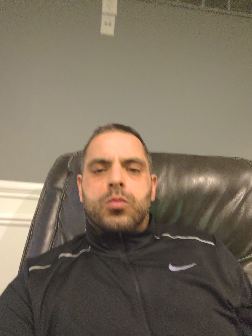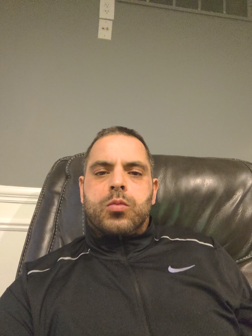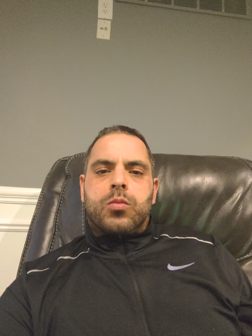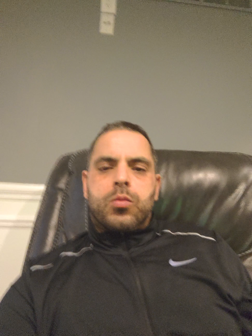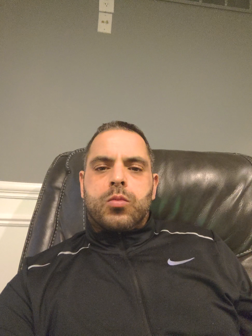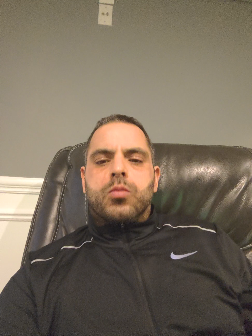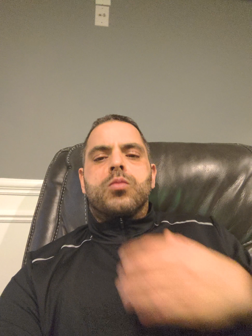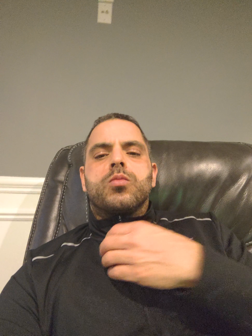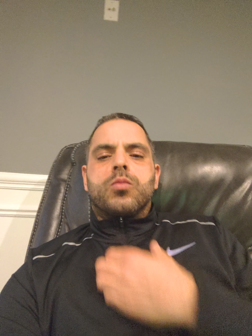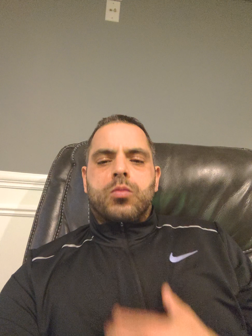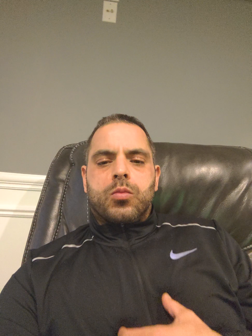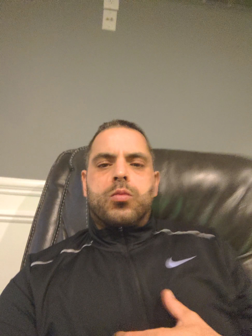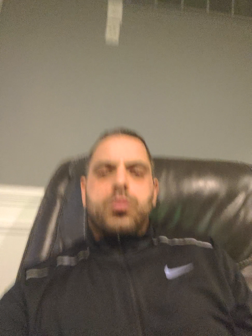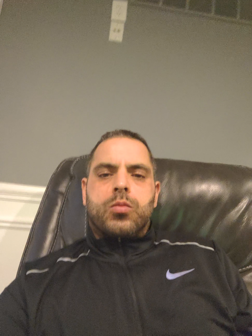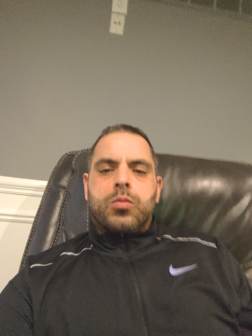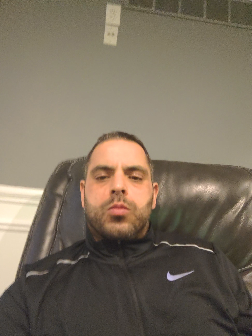hungry